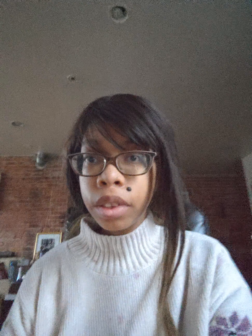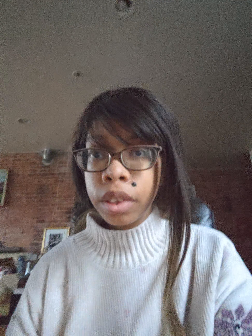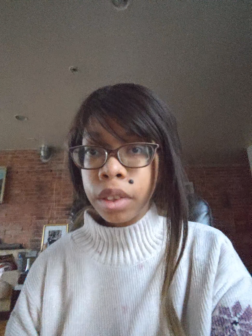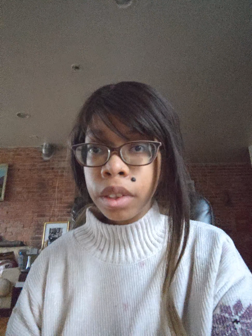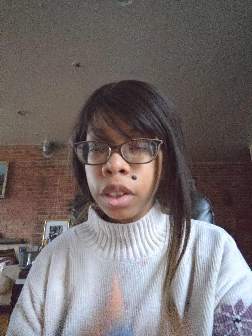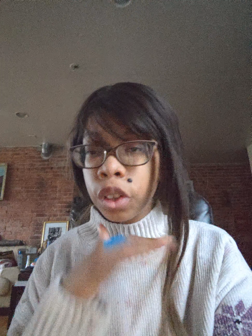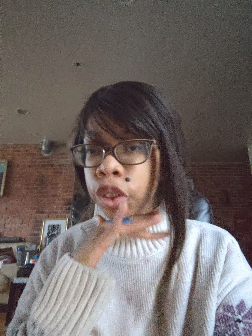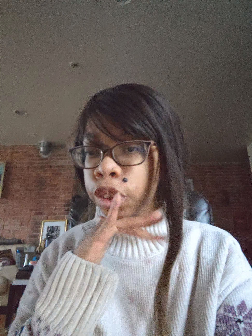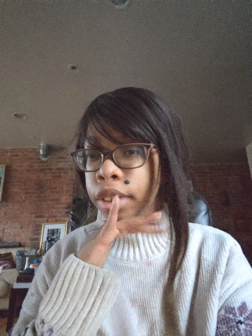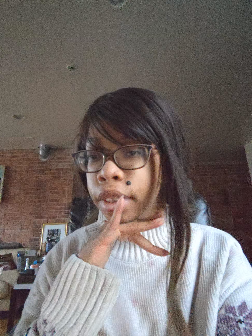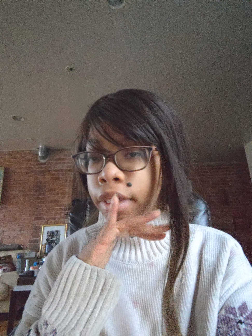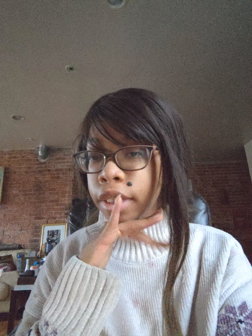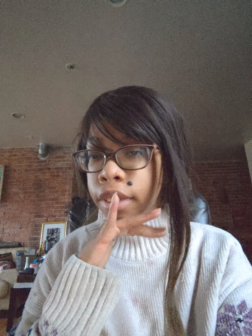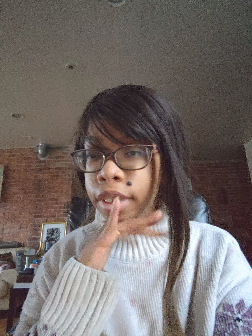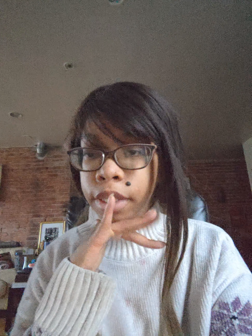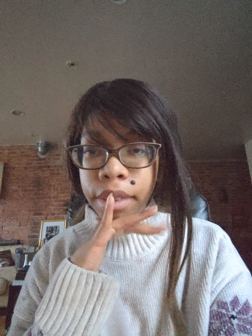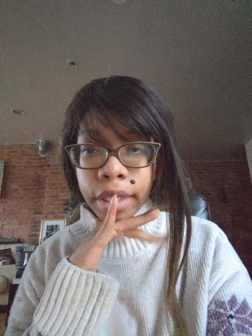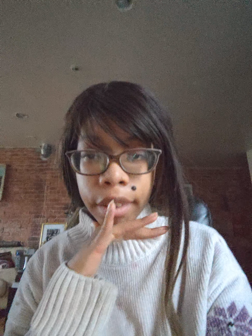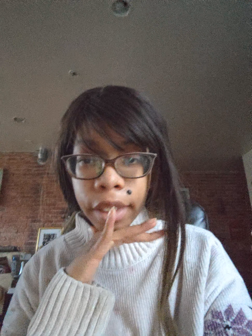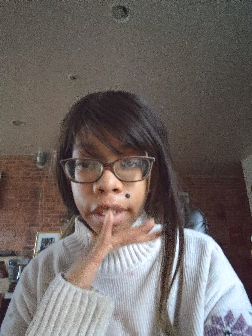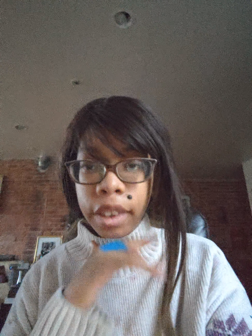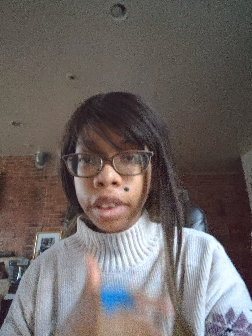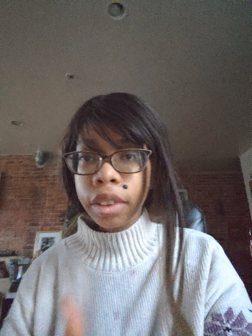dirty